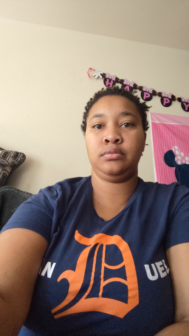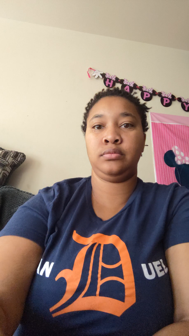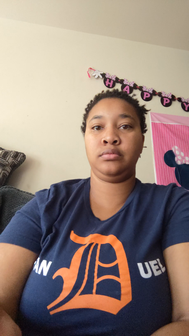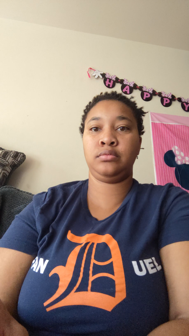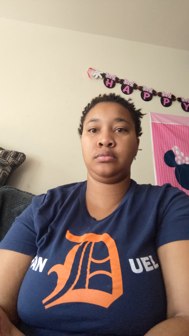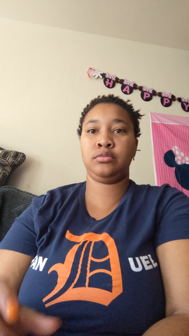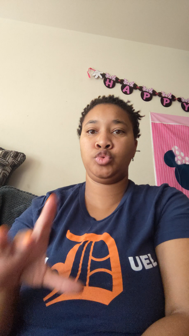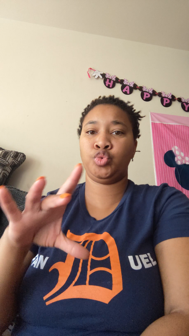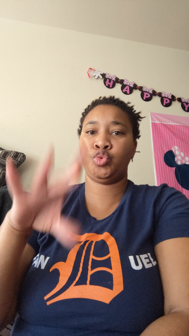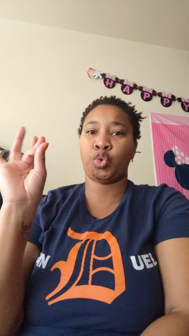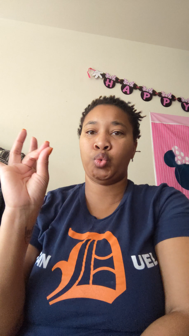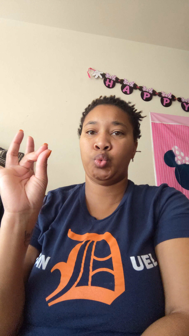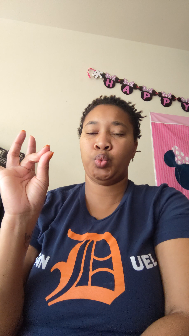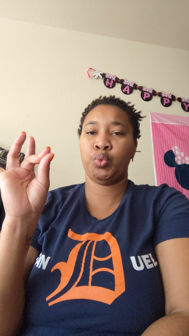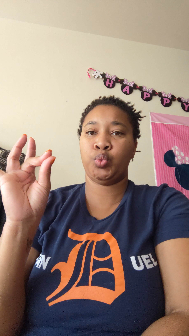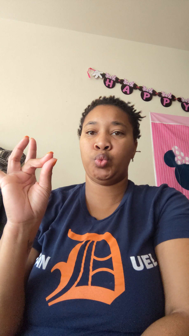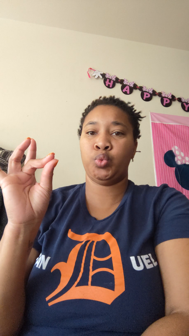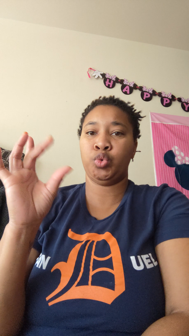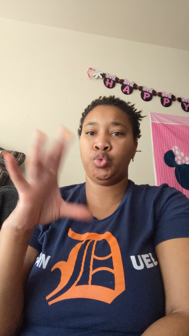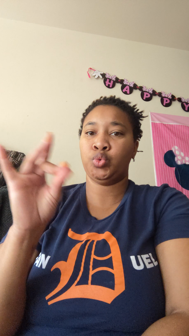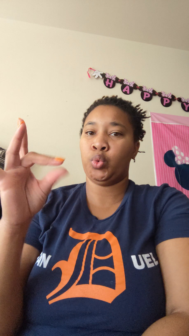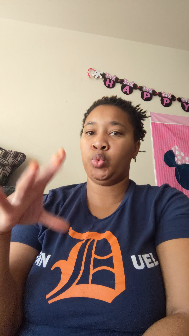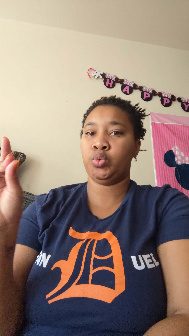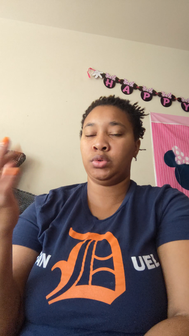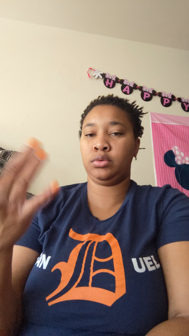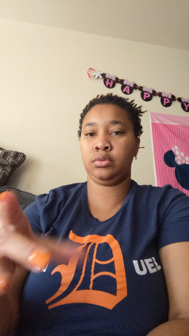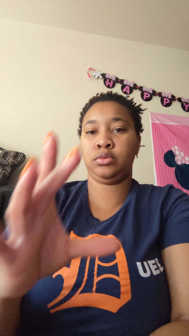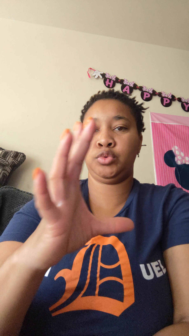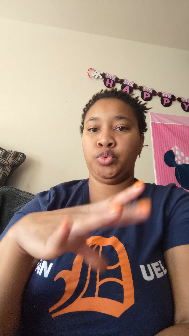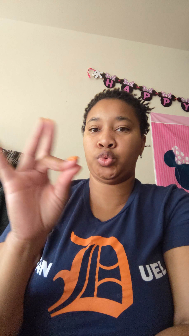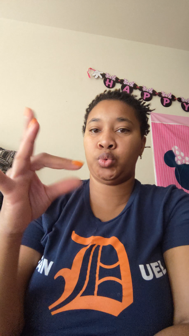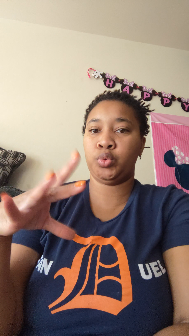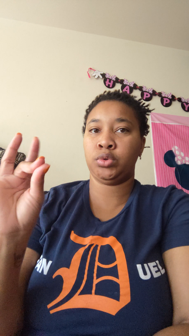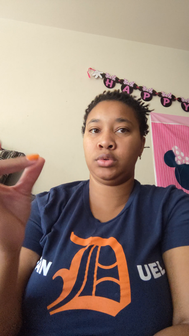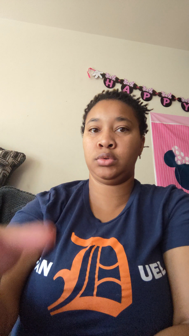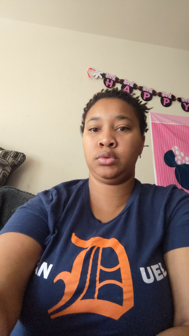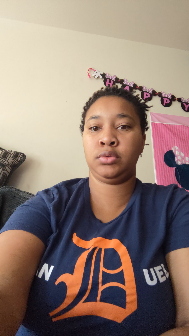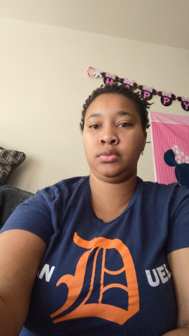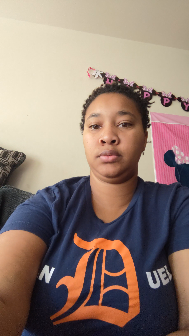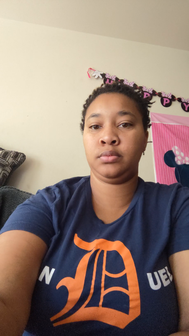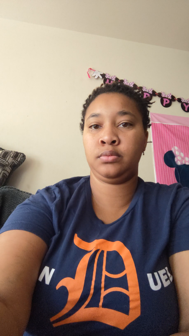choose